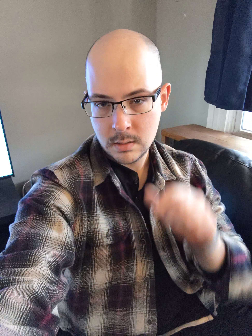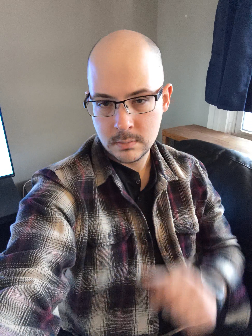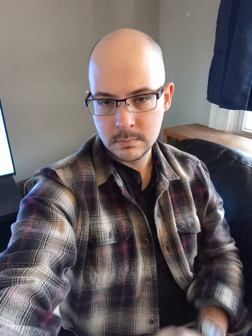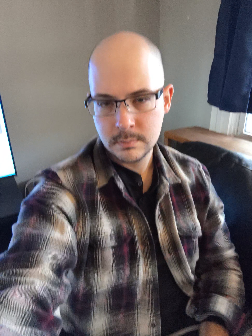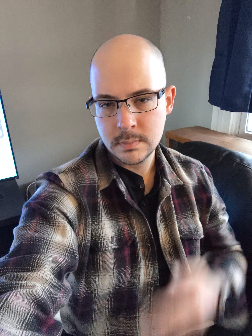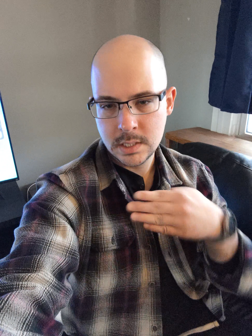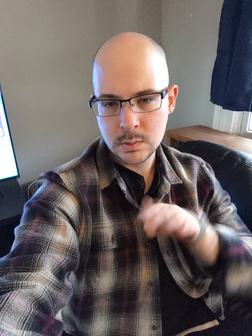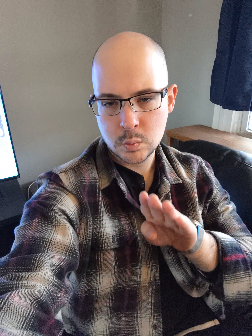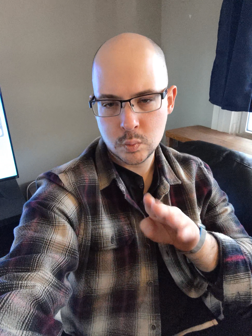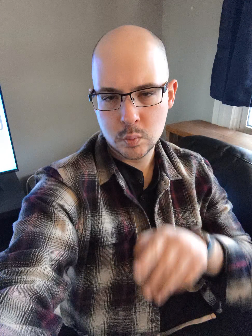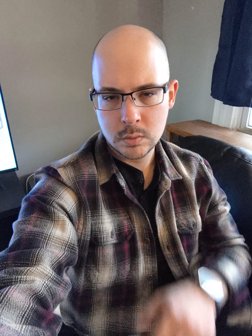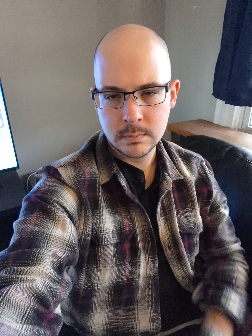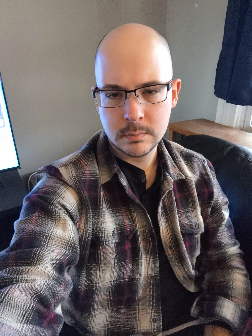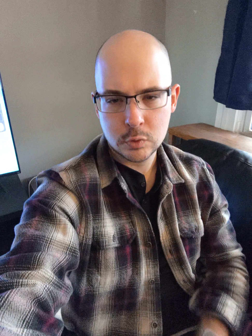into